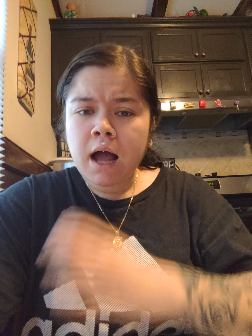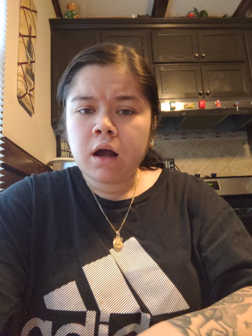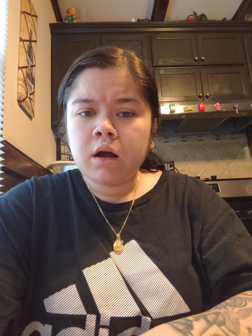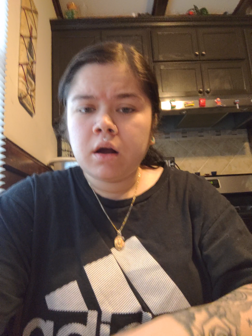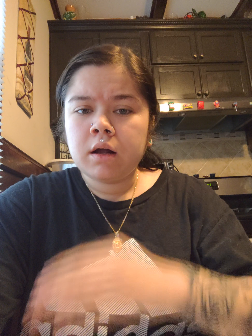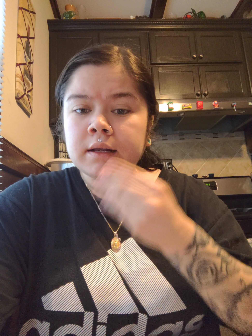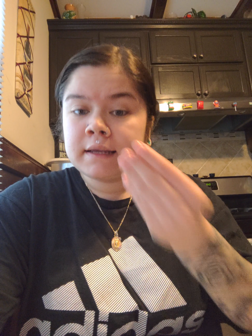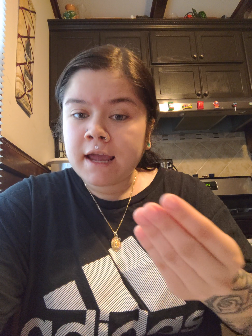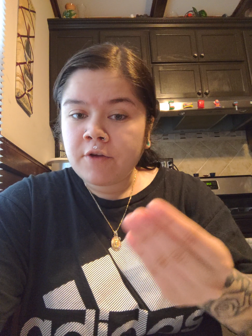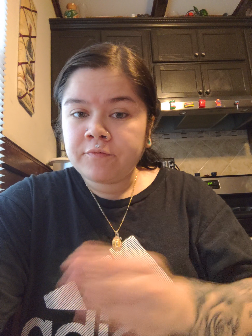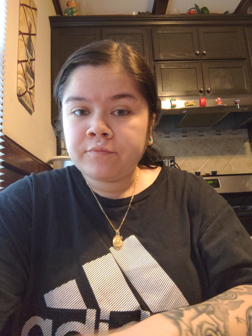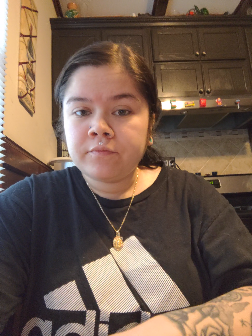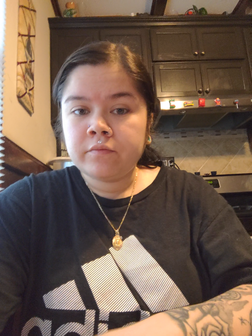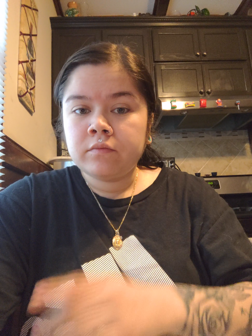give